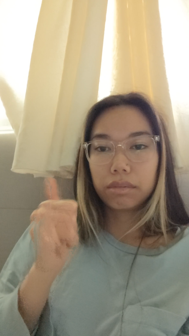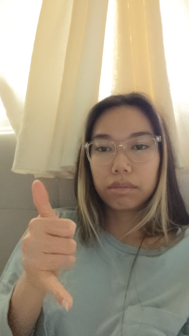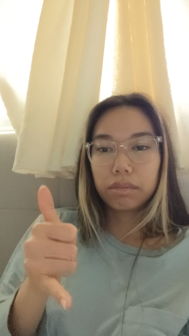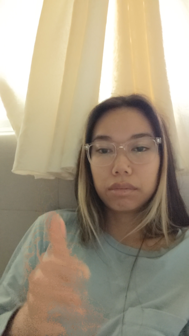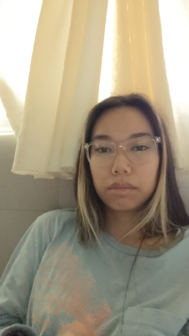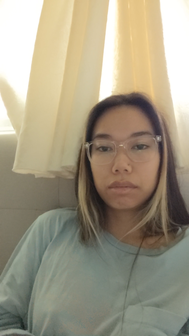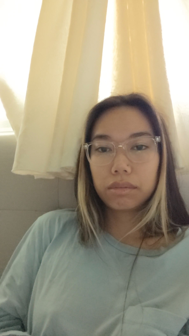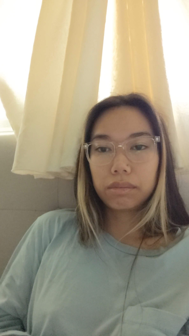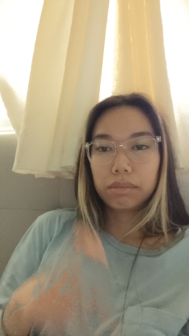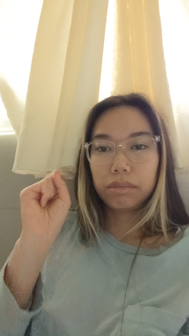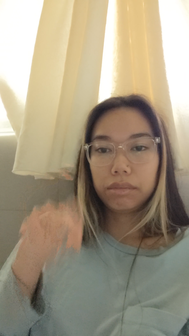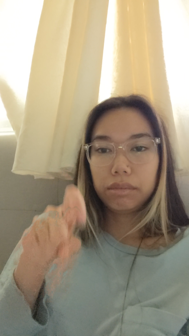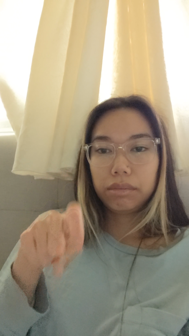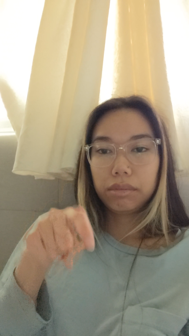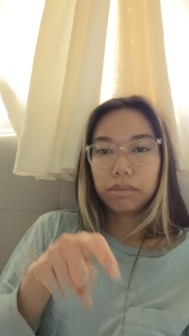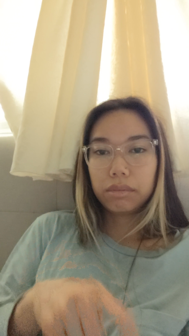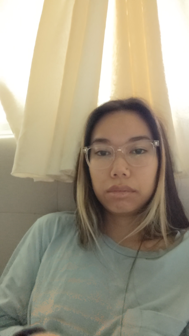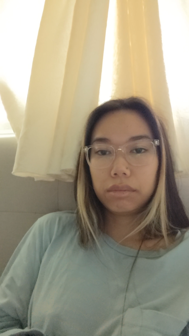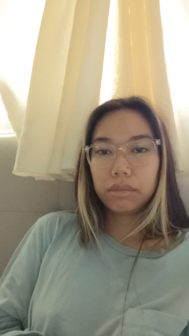should